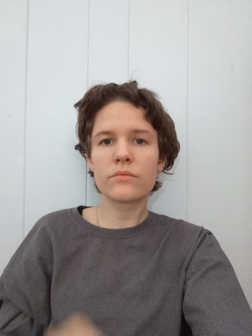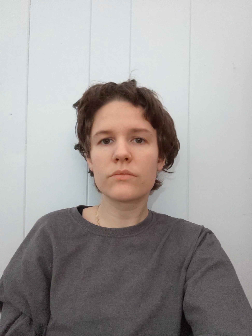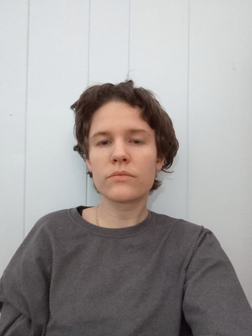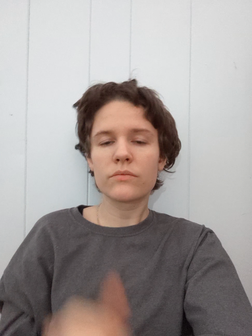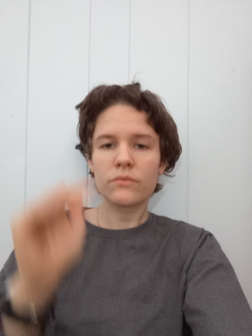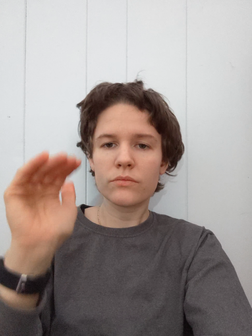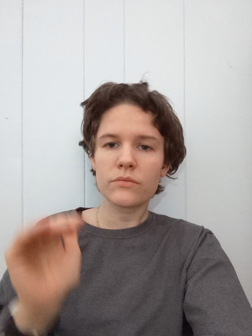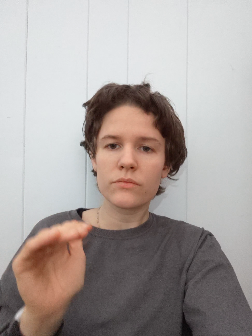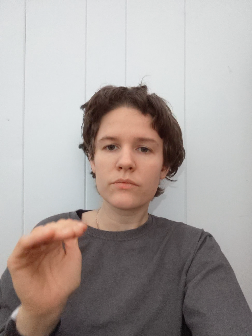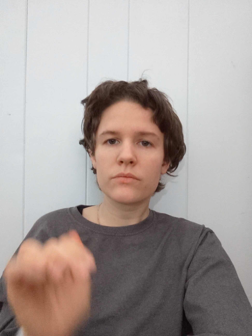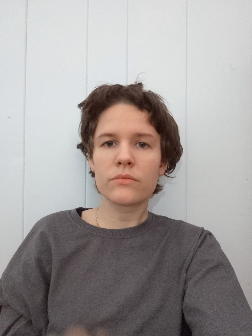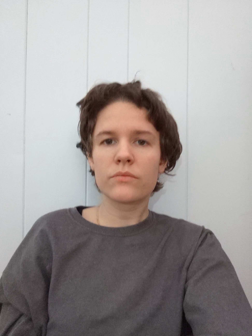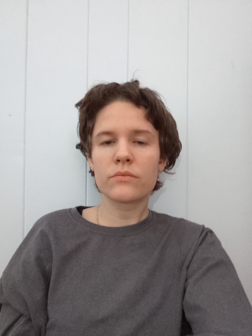child